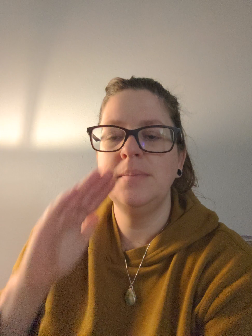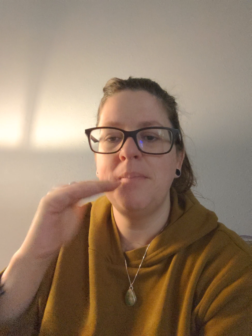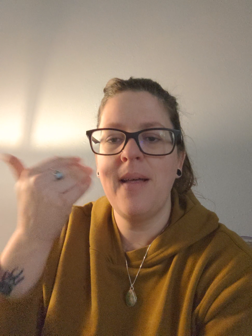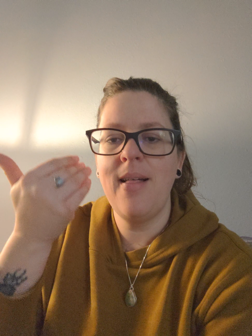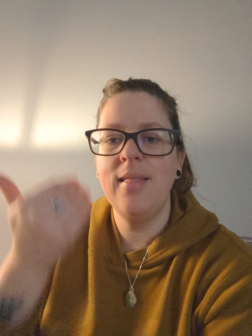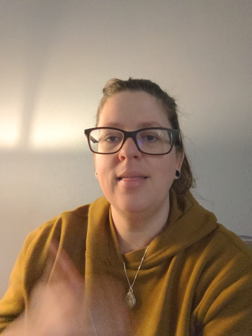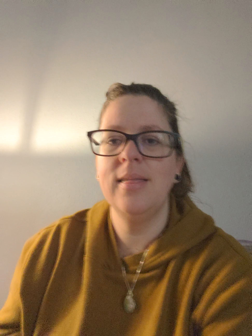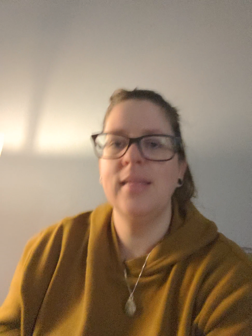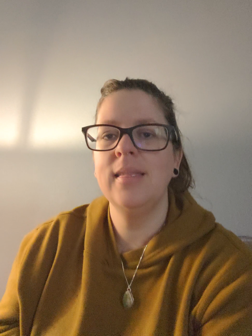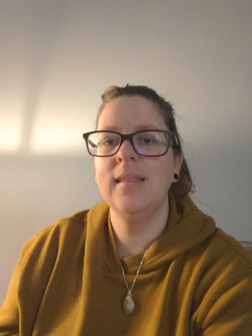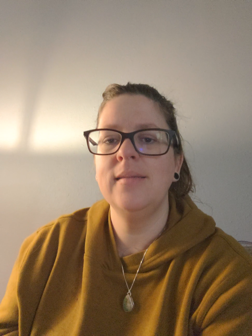smile